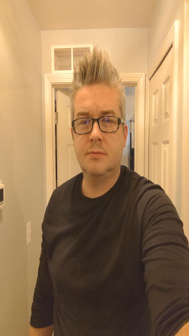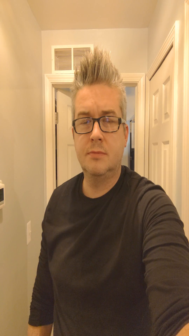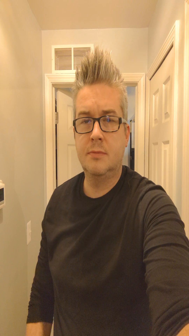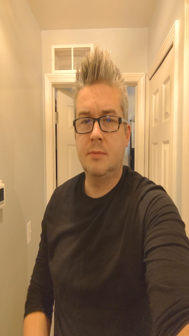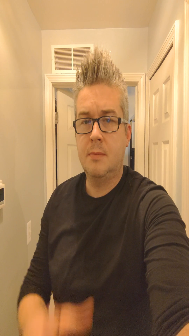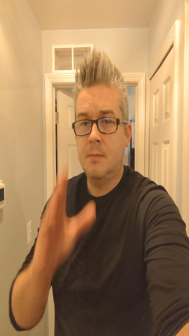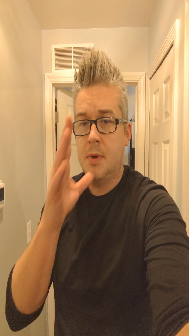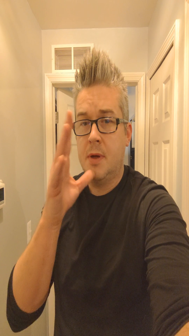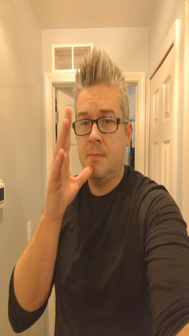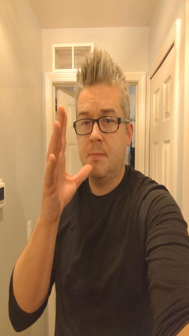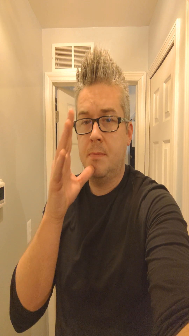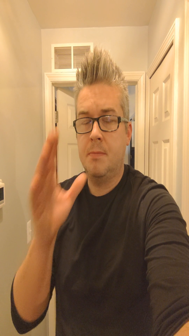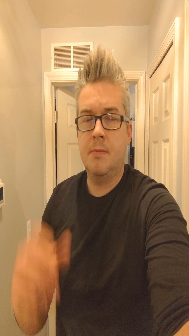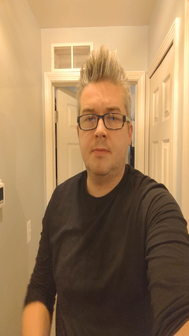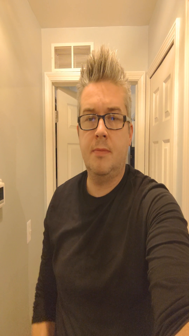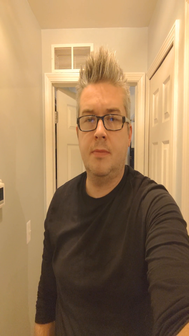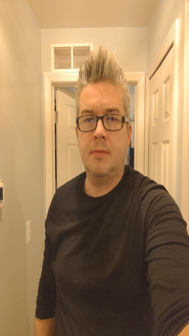mom